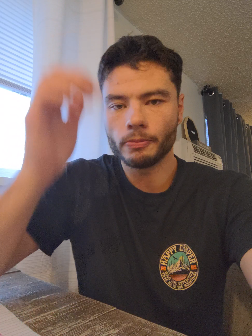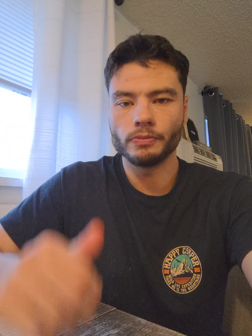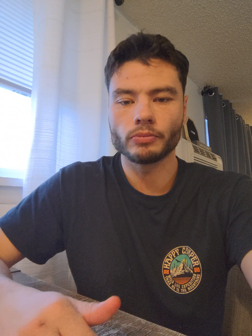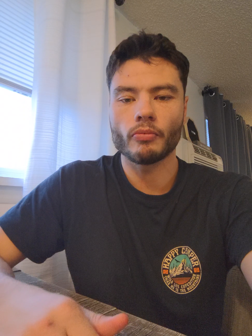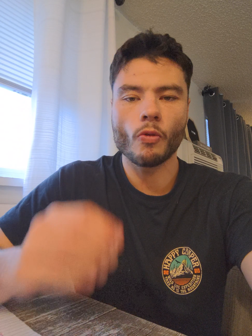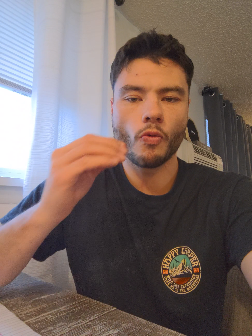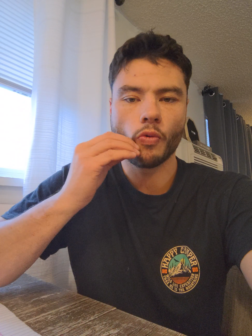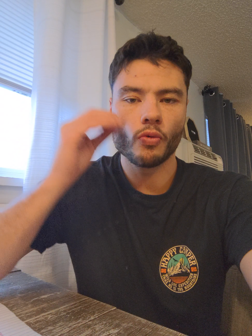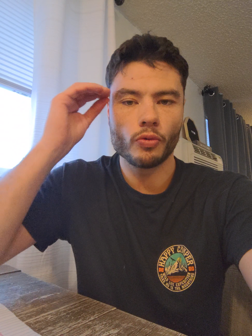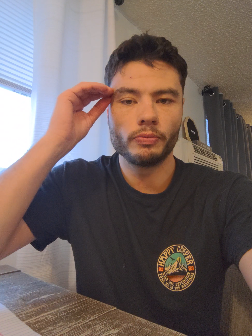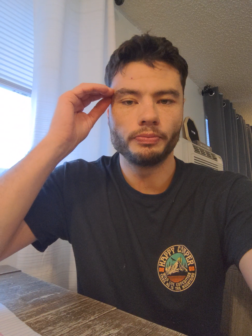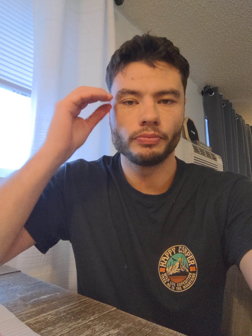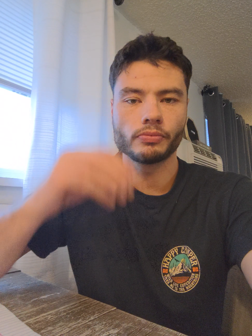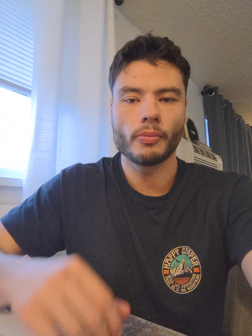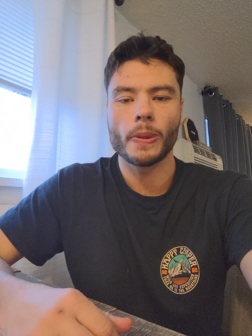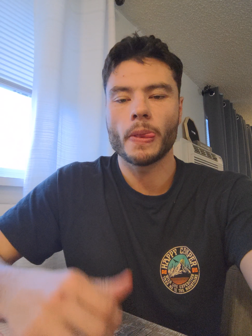home